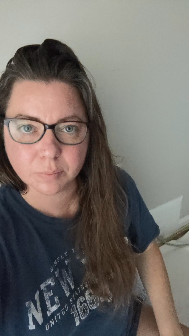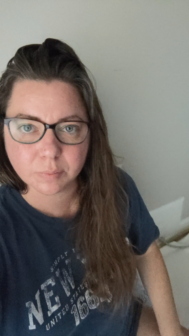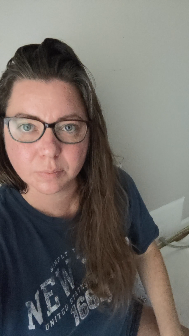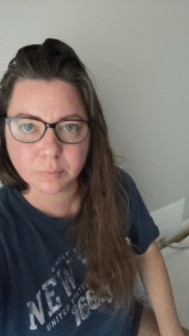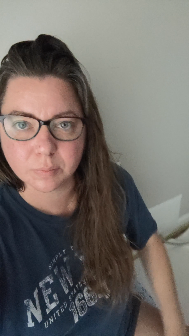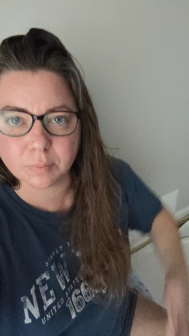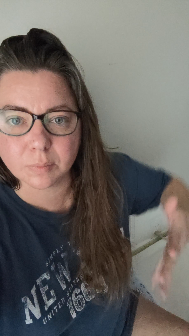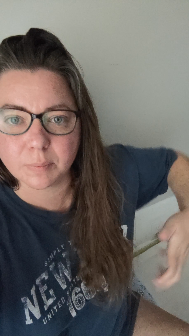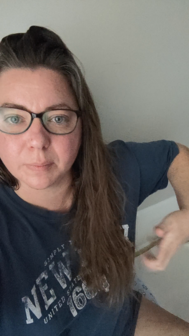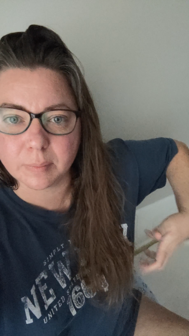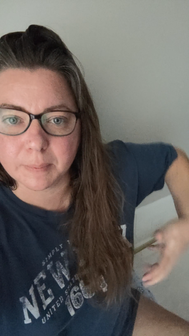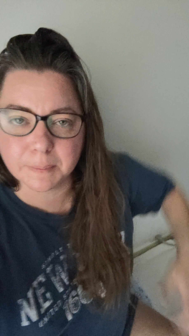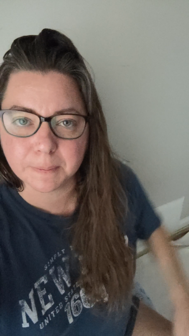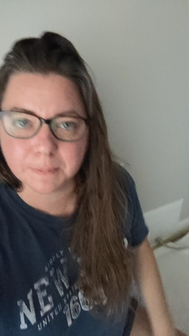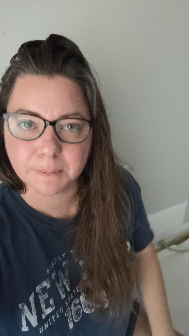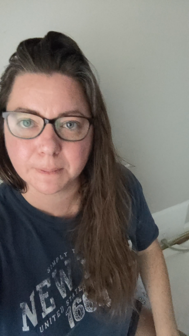monkey